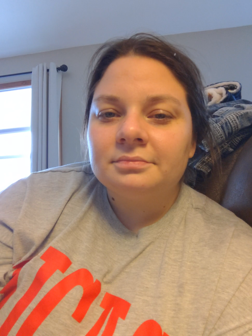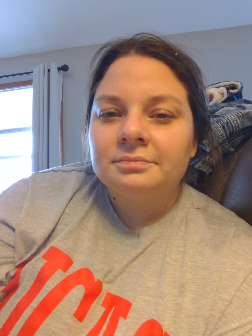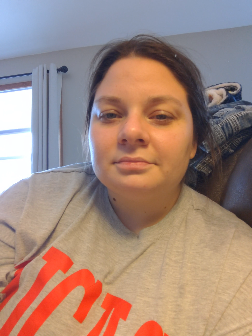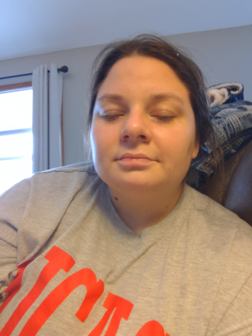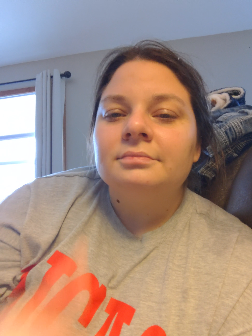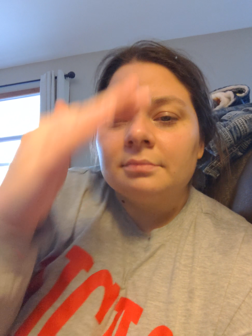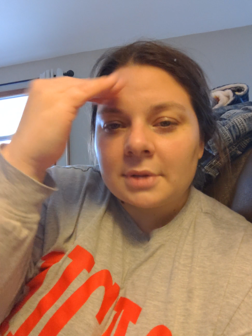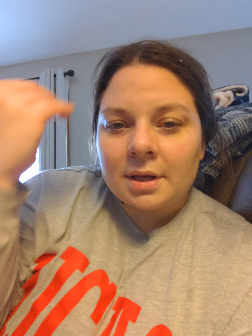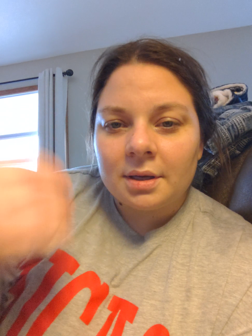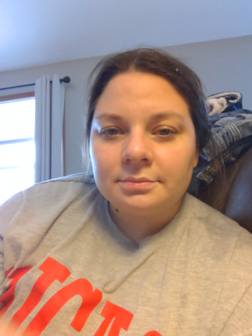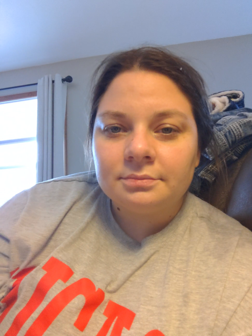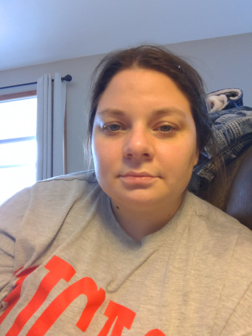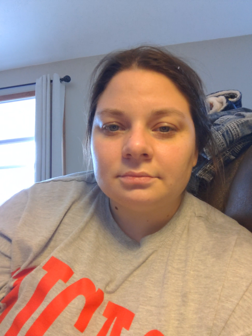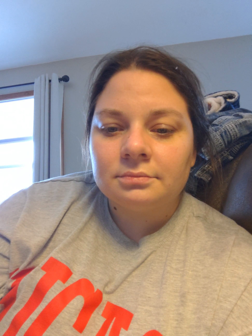black